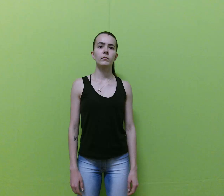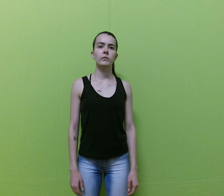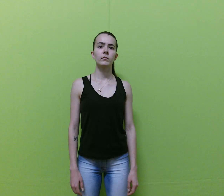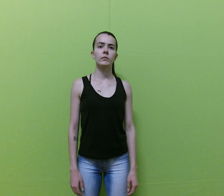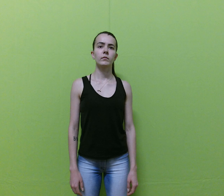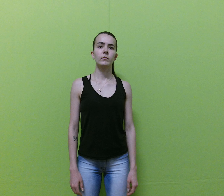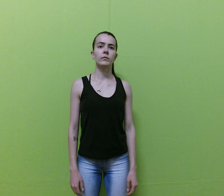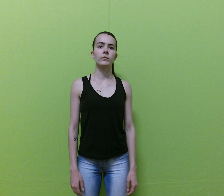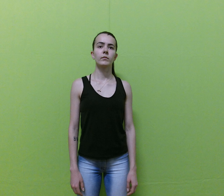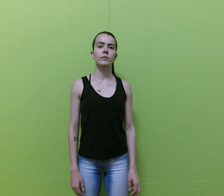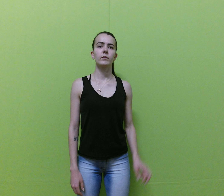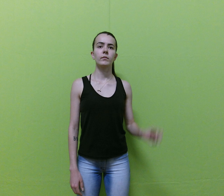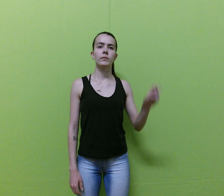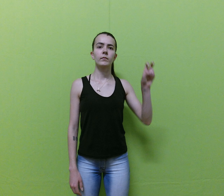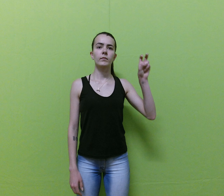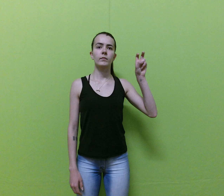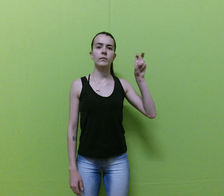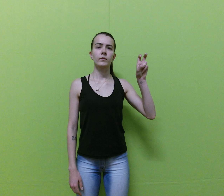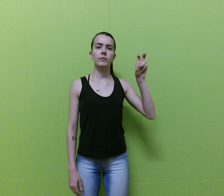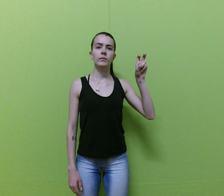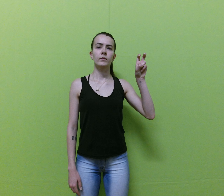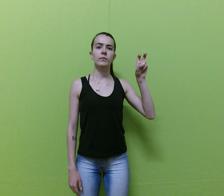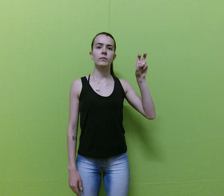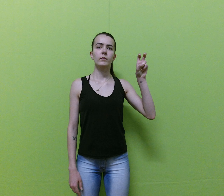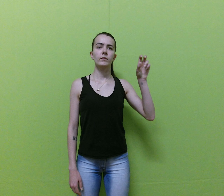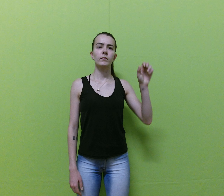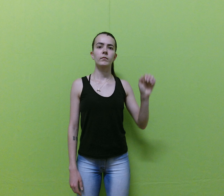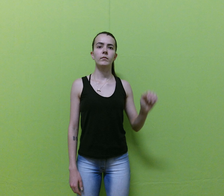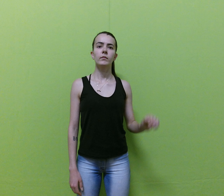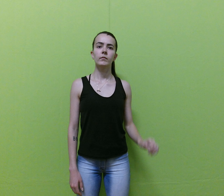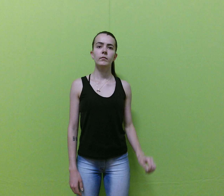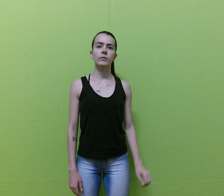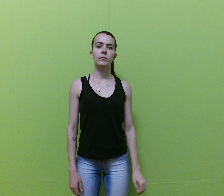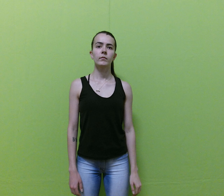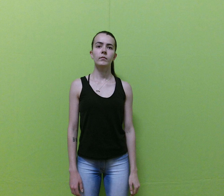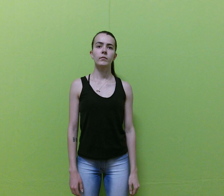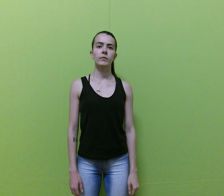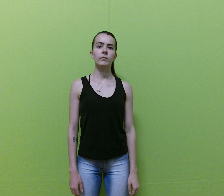cinco